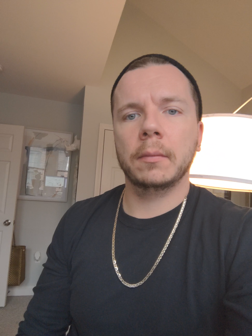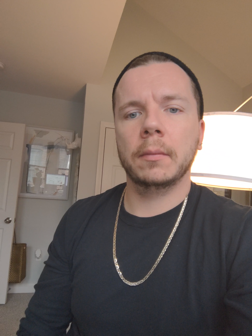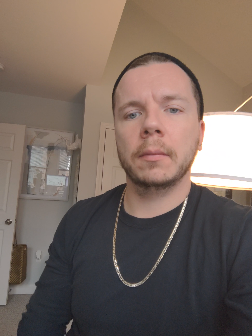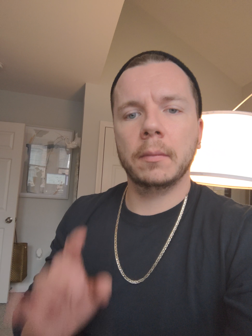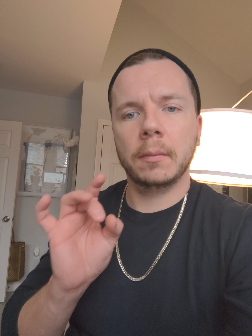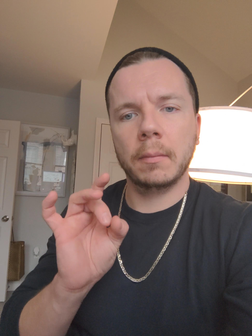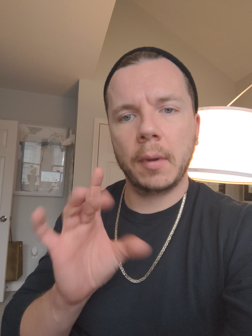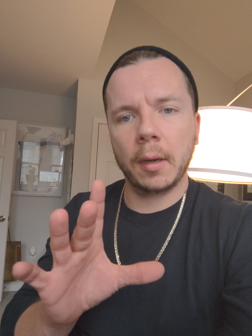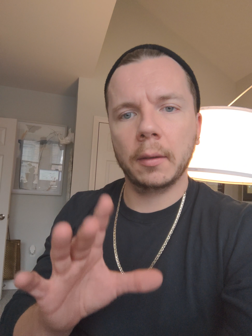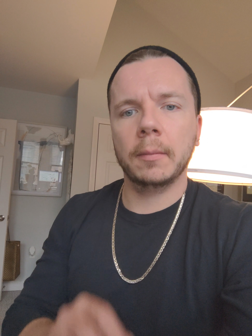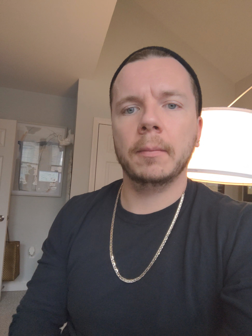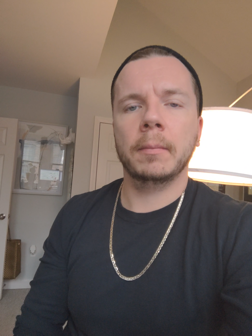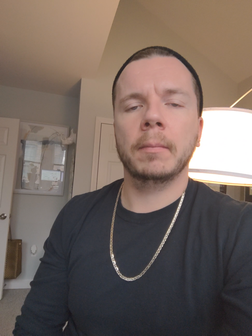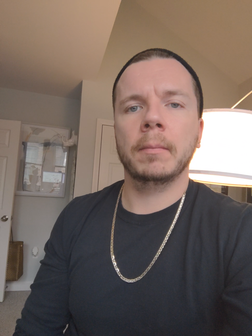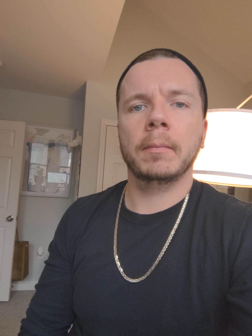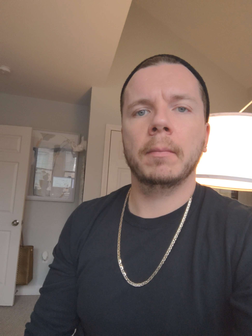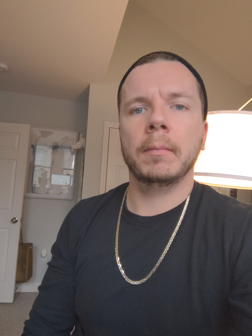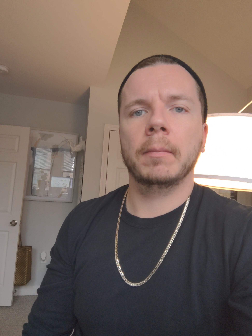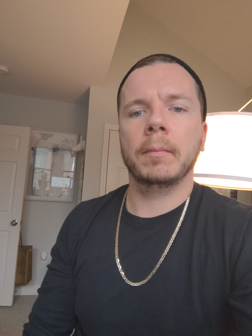hate